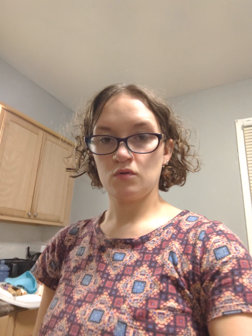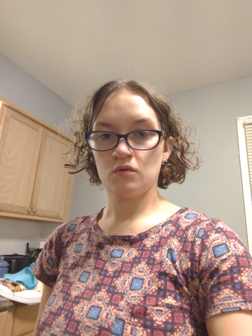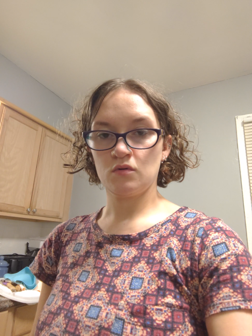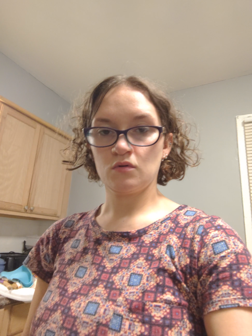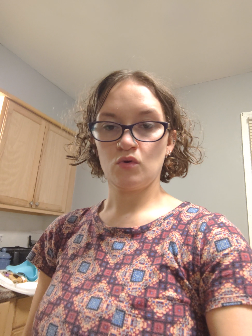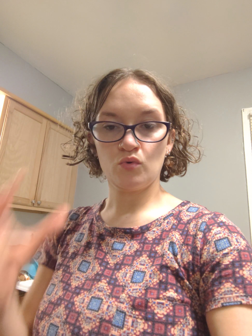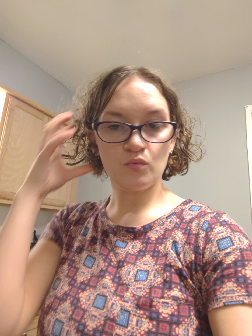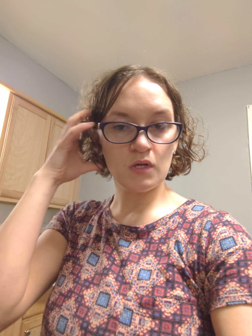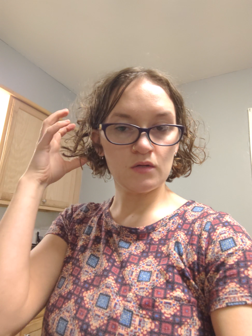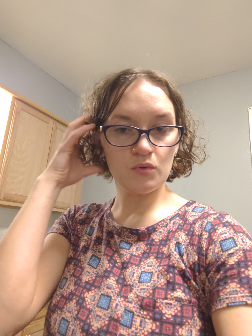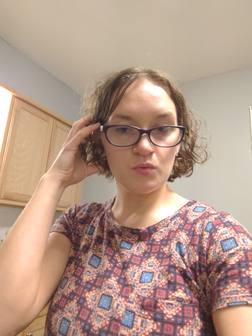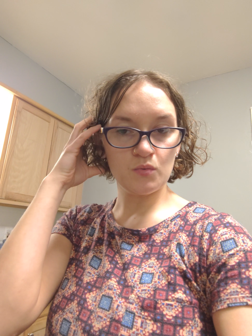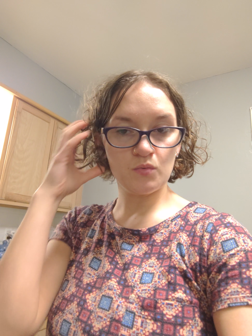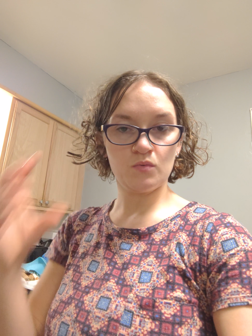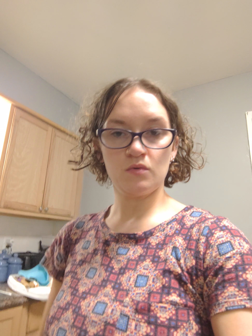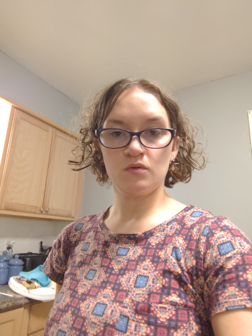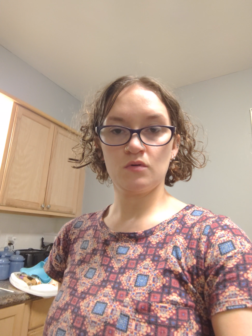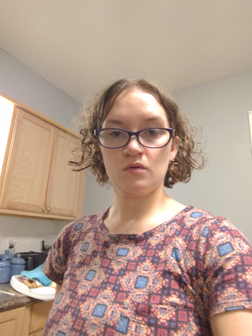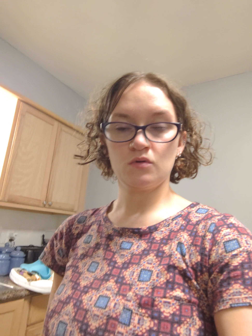radio